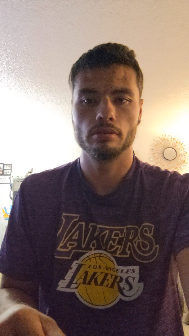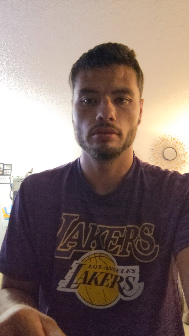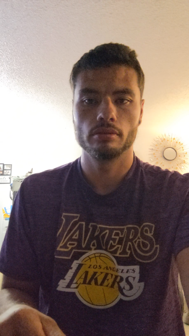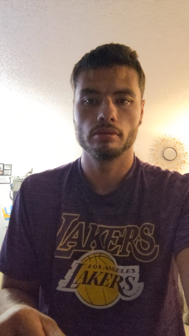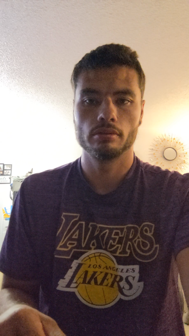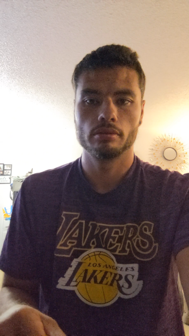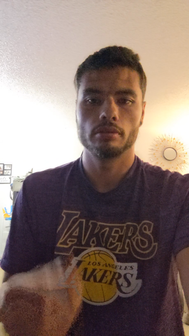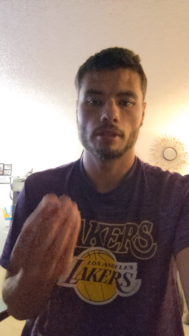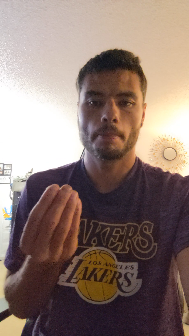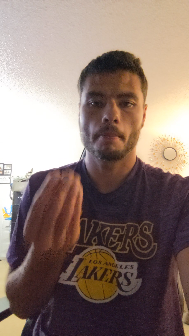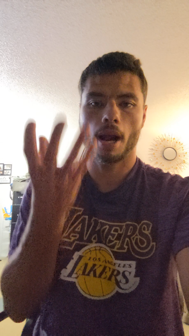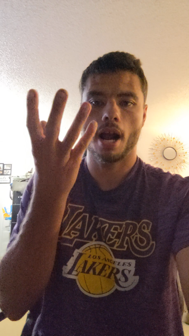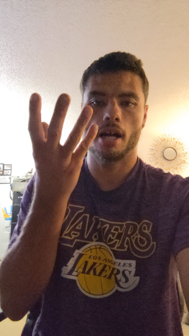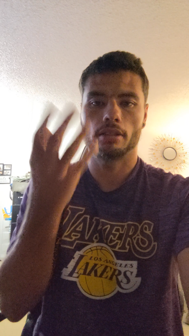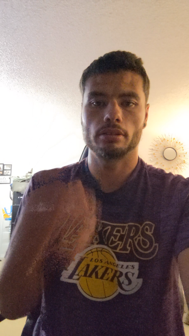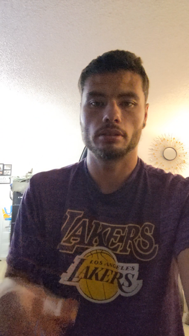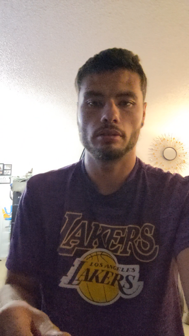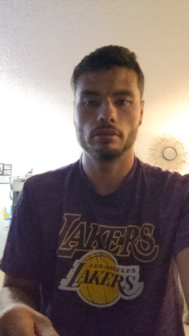plants